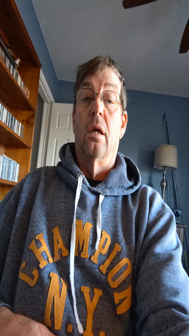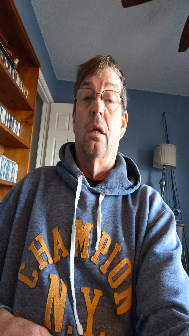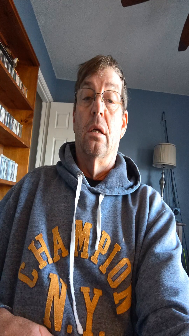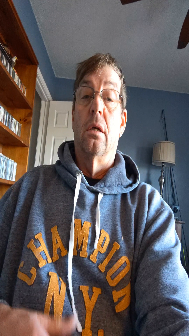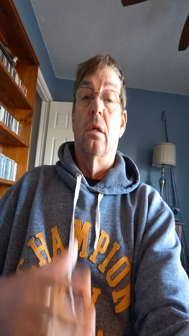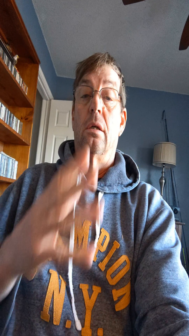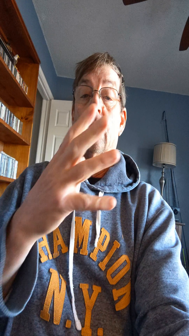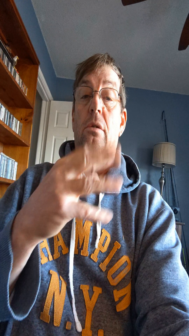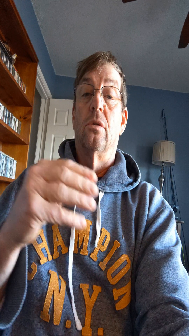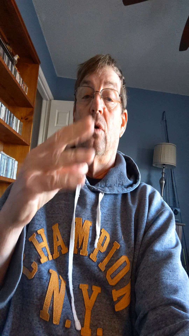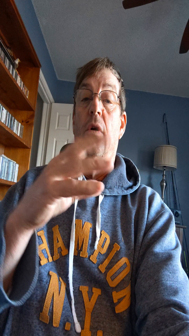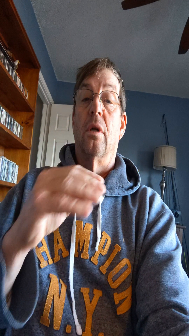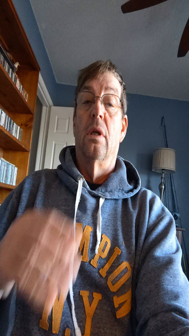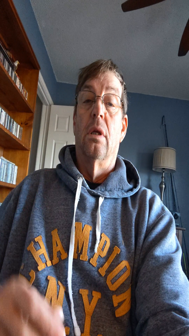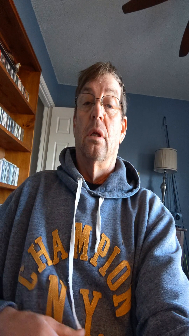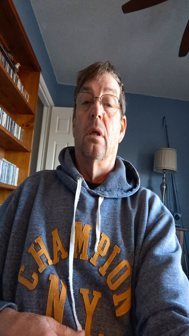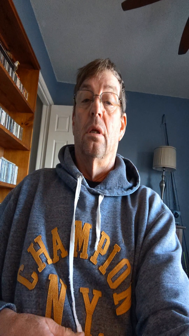story